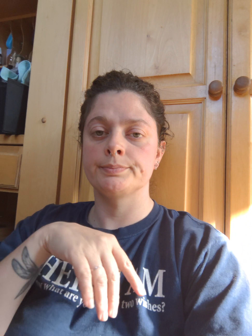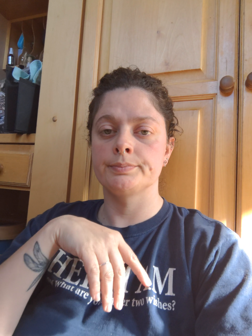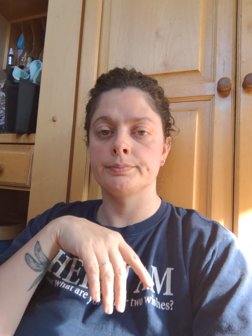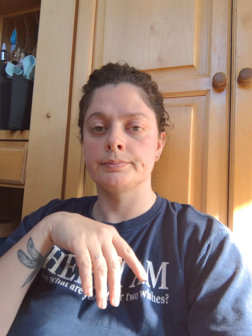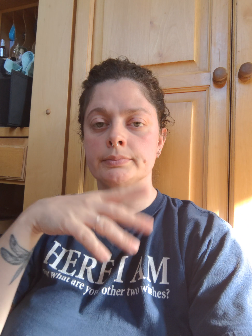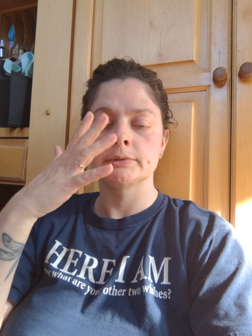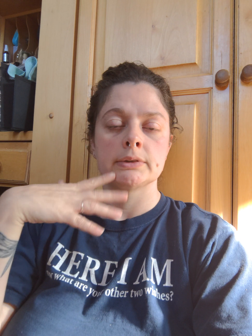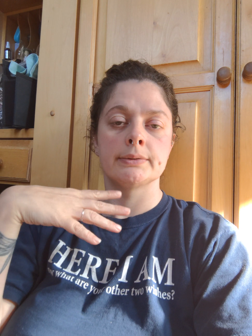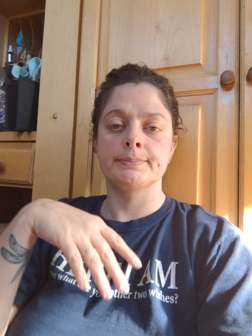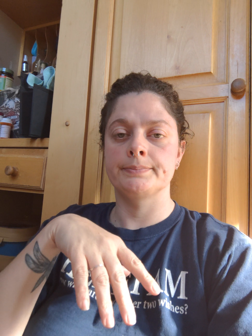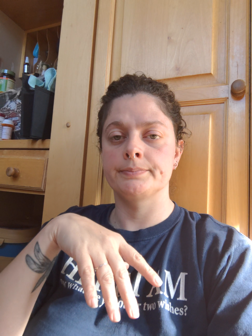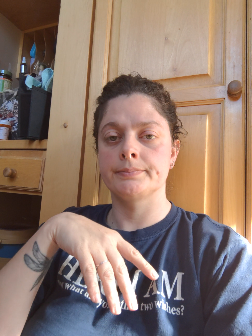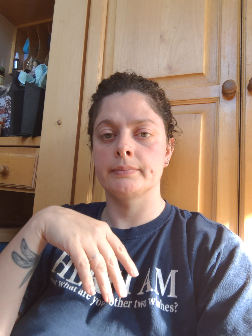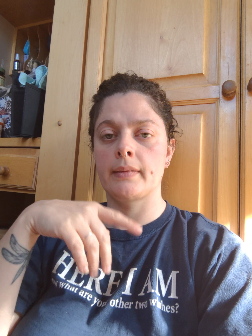sad